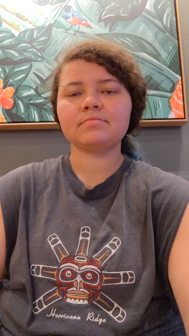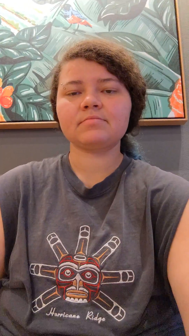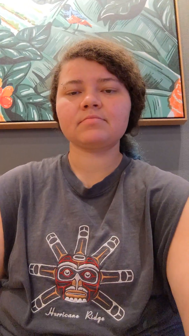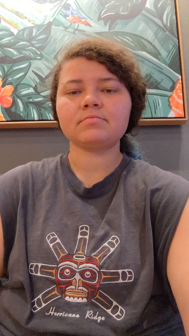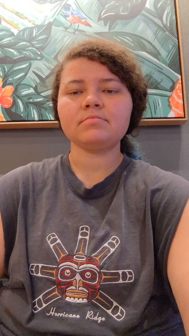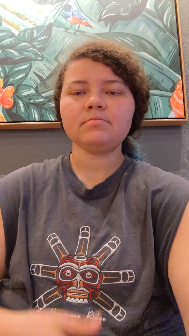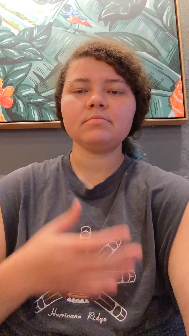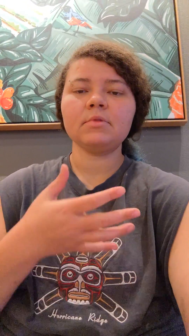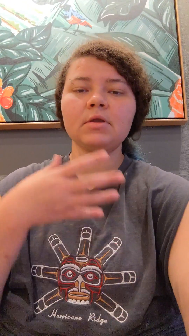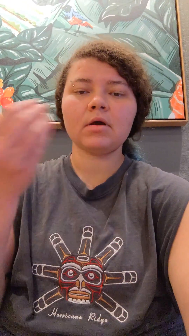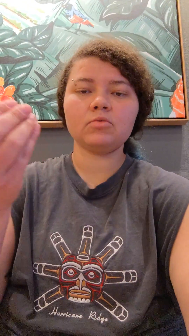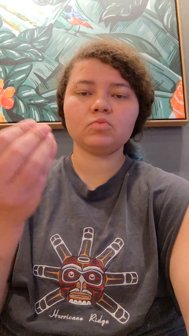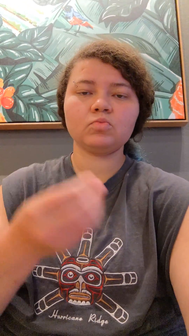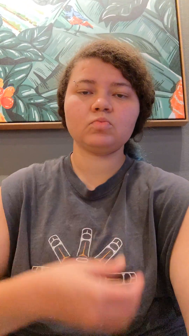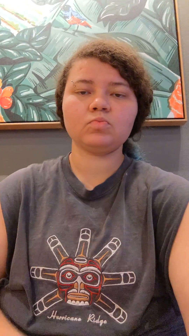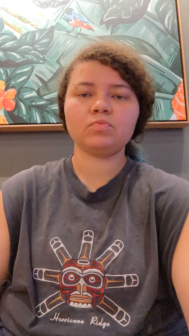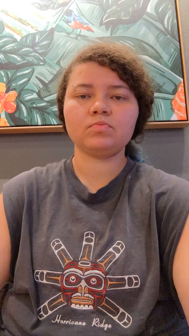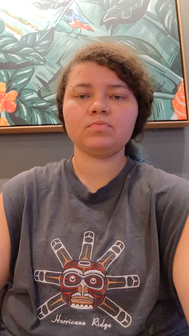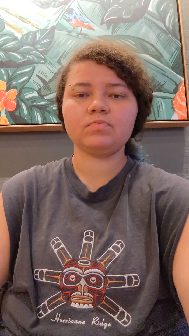got to